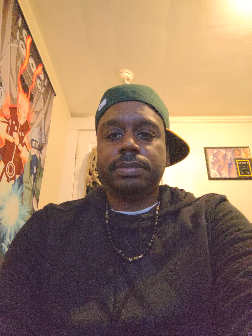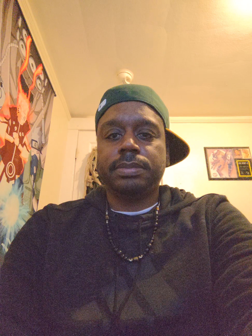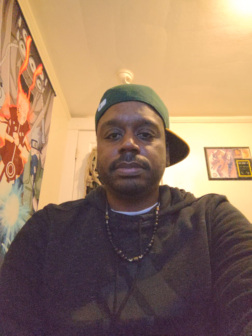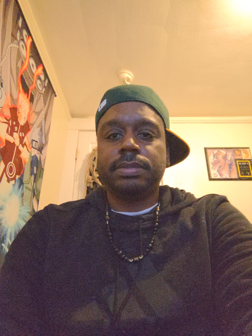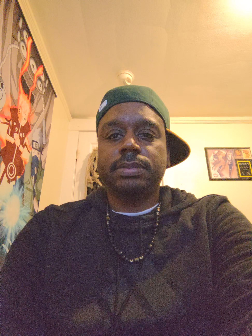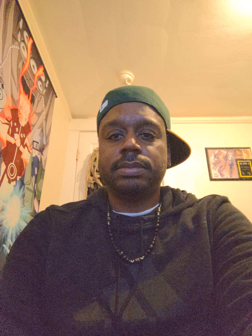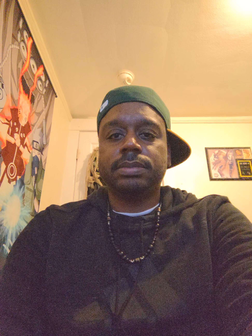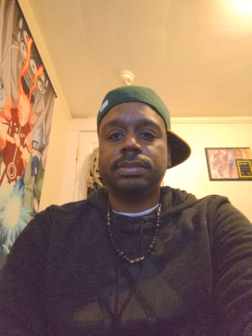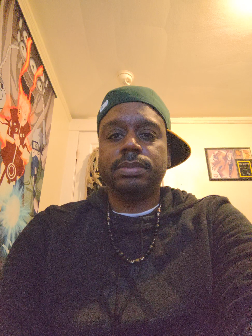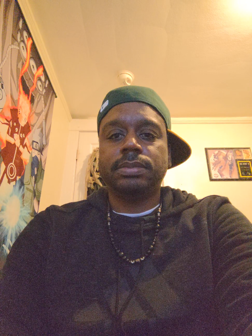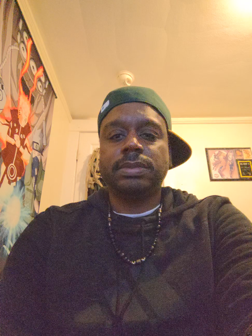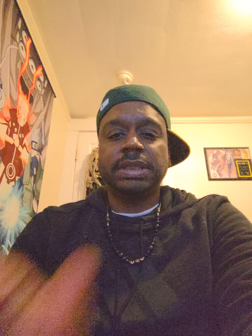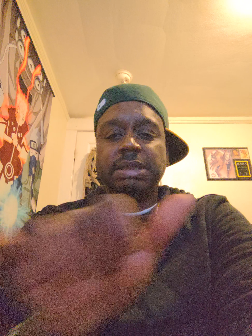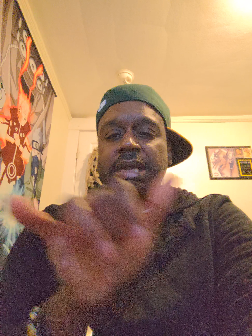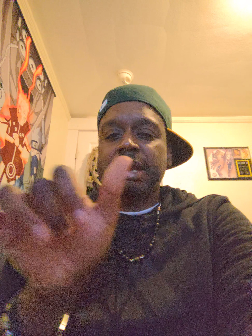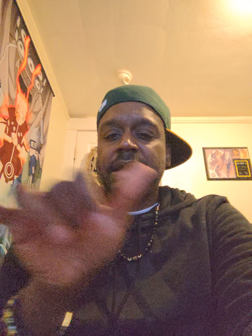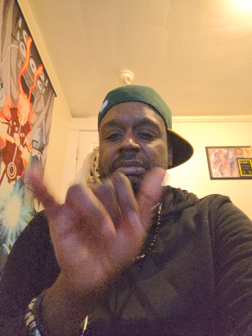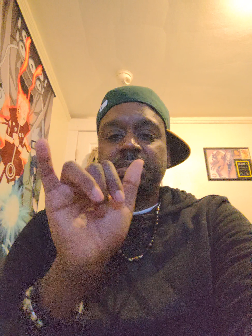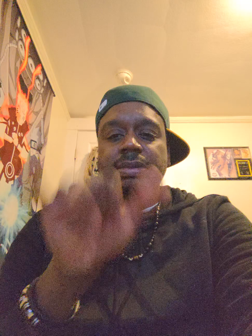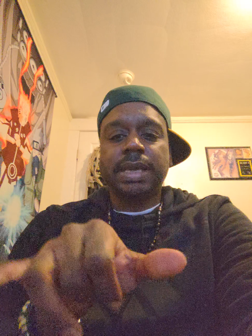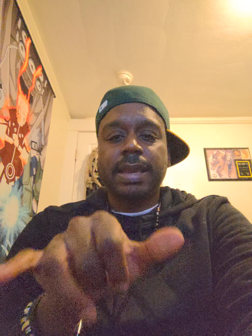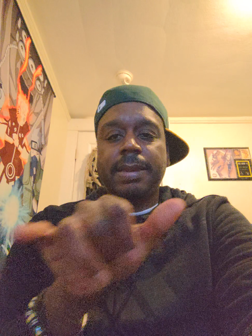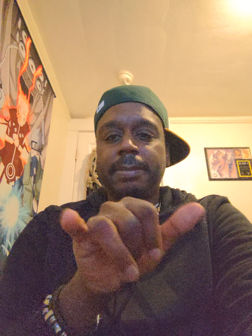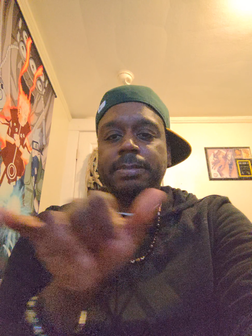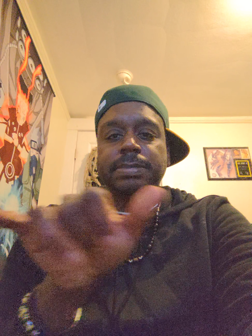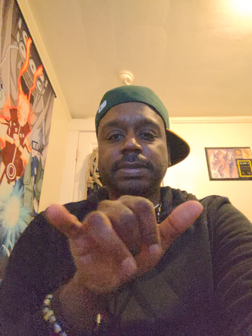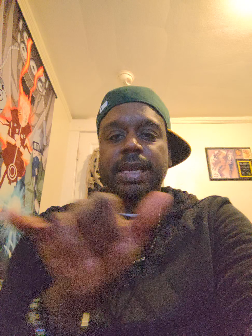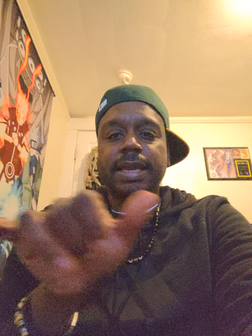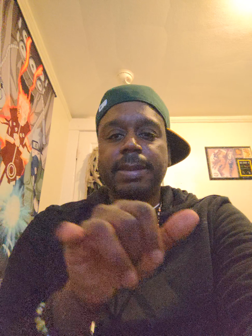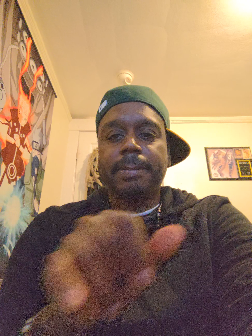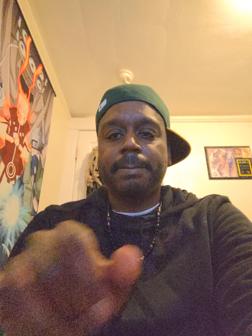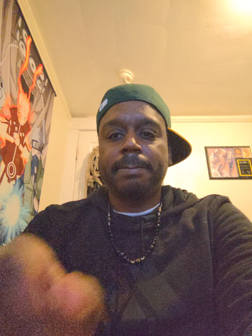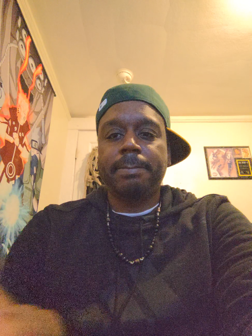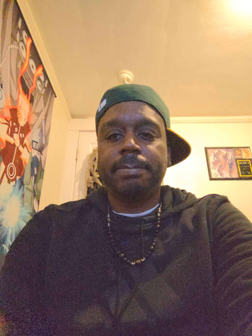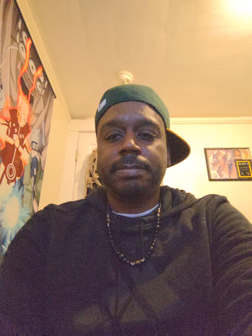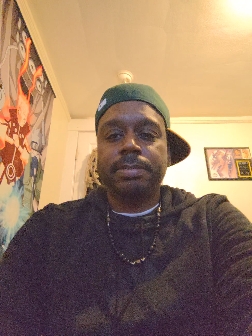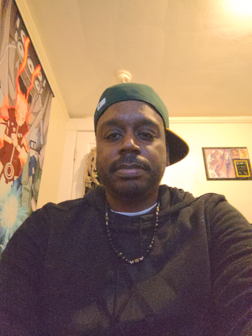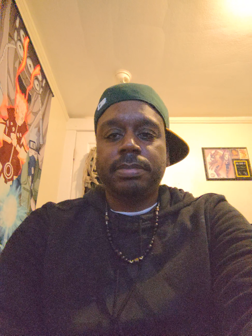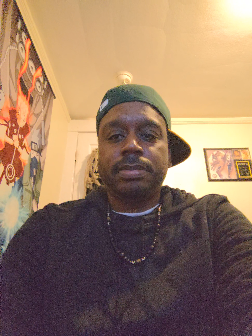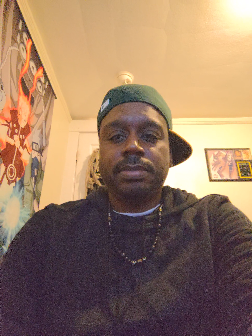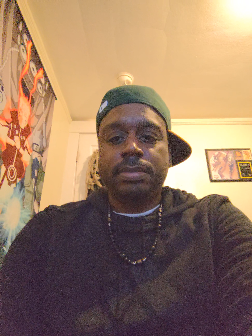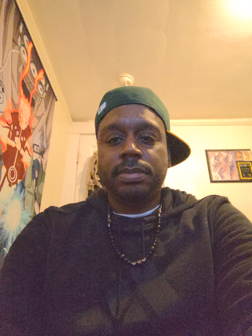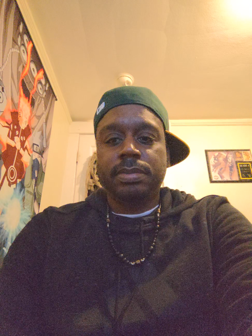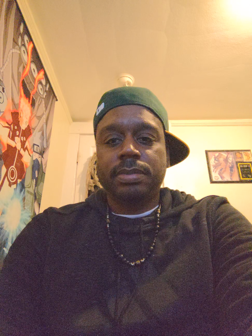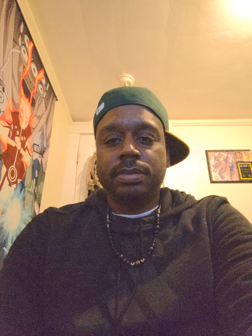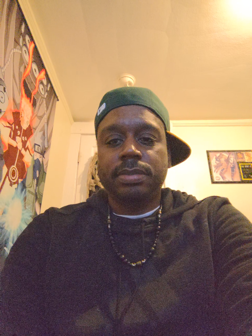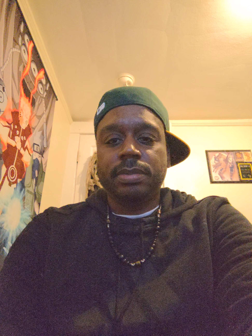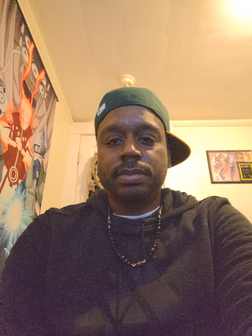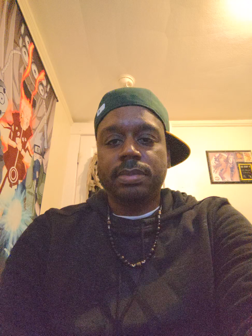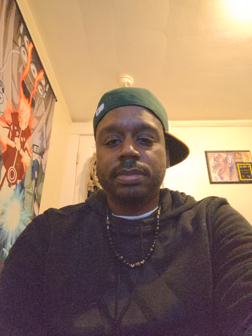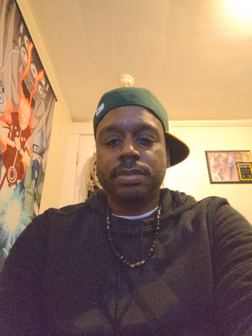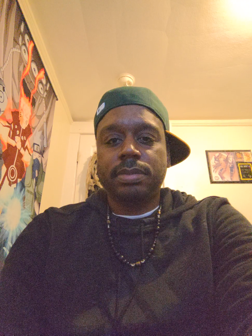same